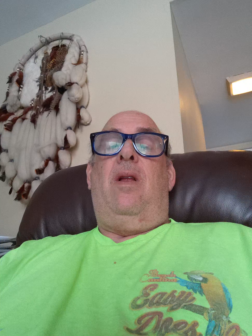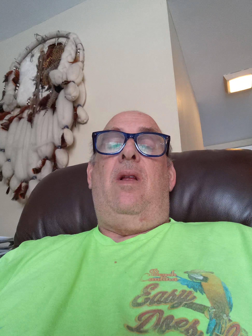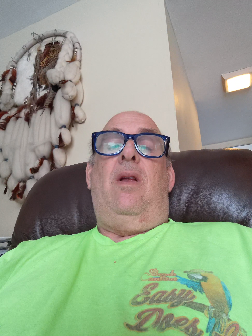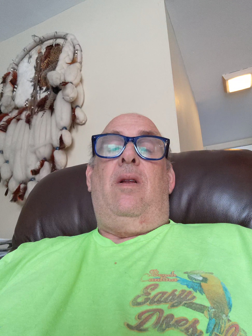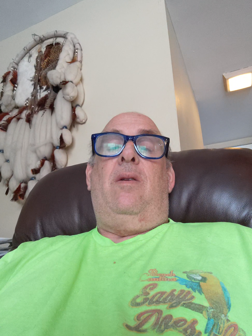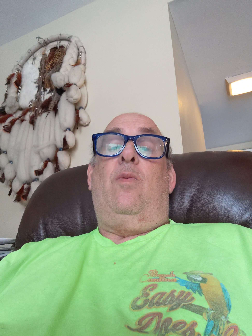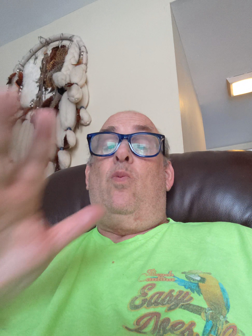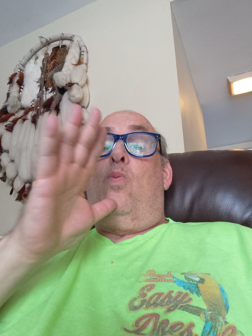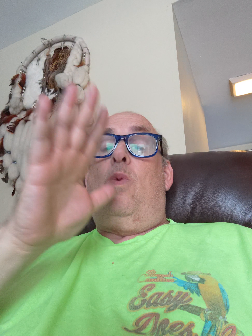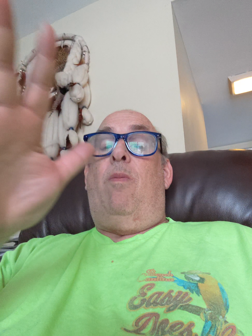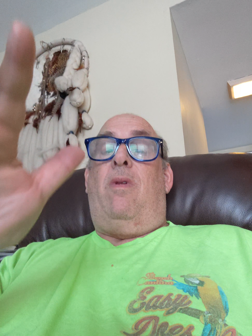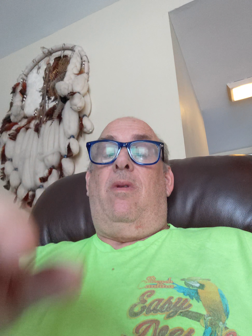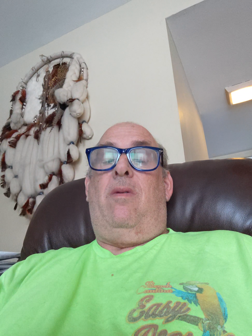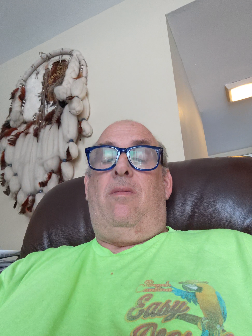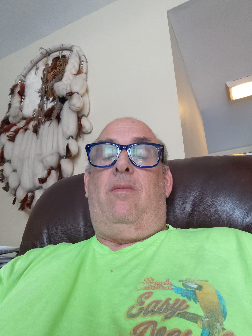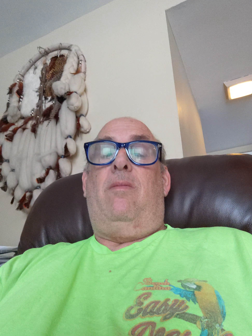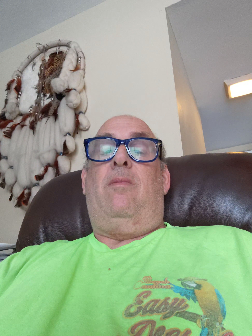grandma